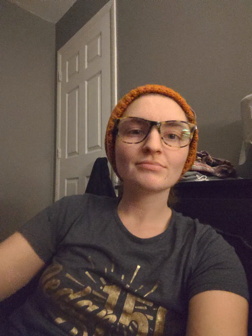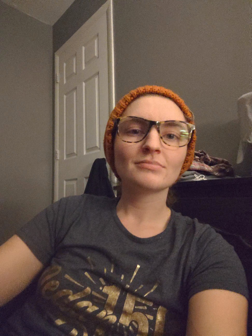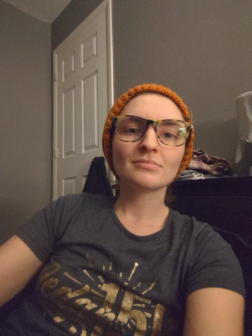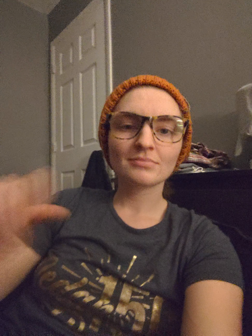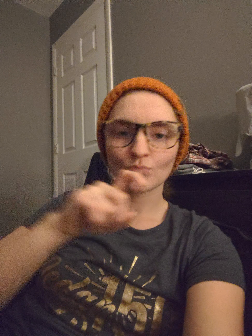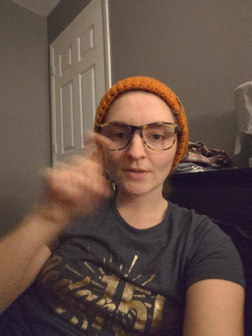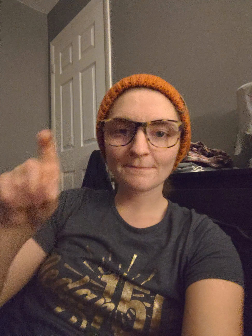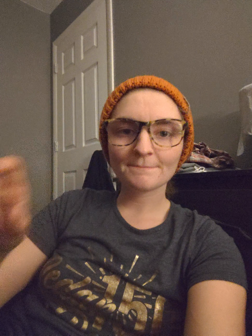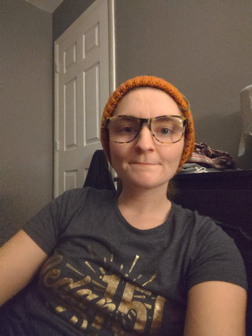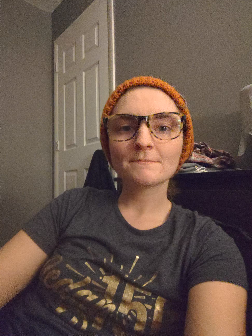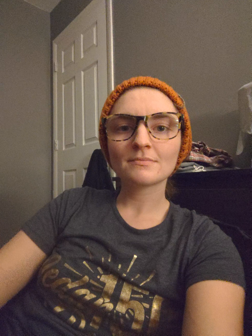closet